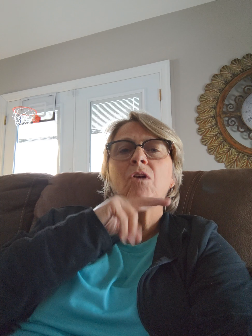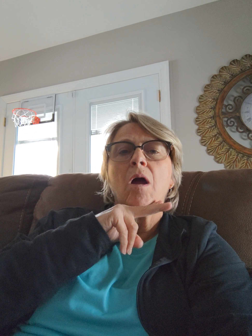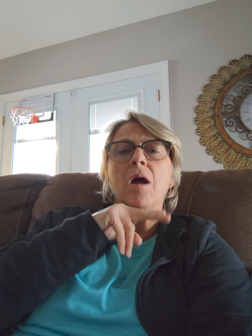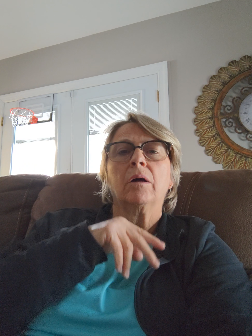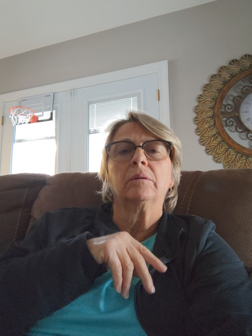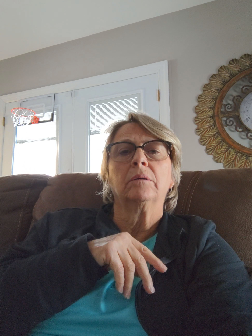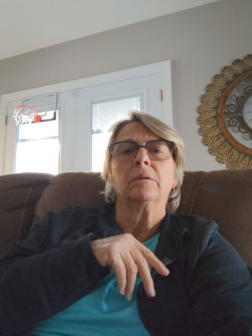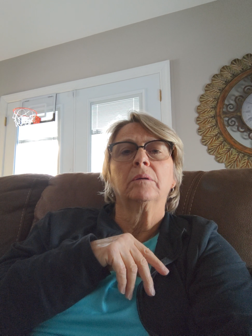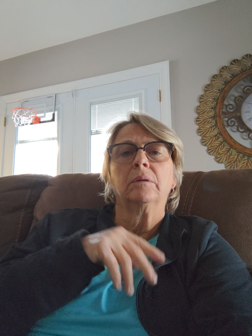frog